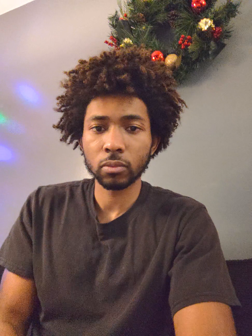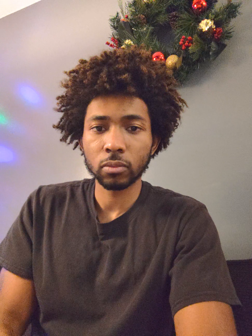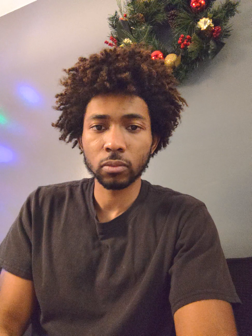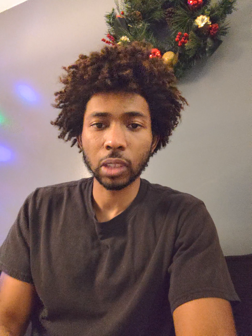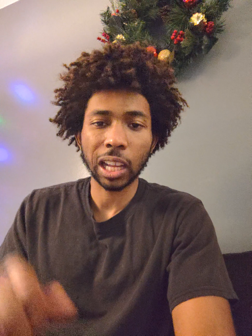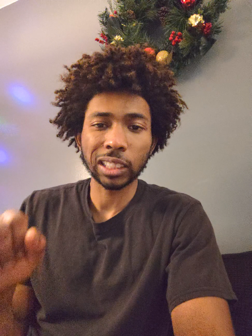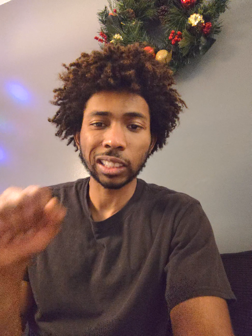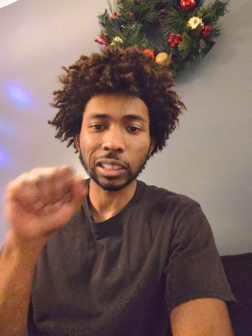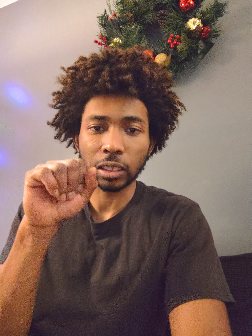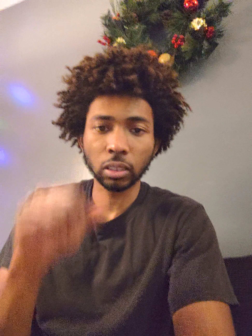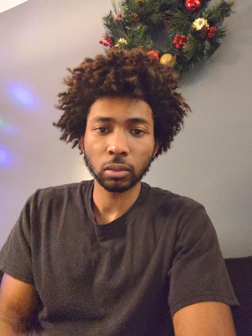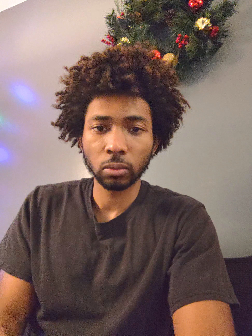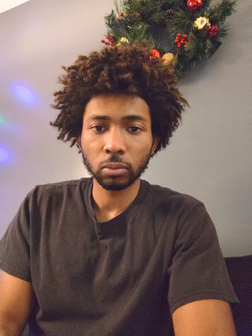carrot